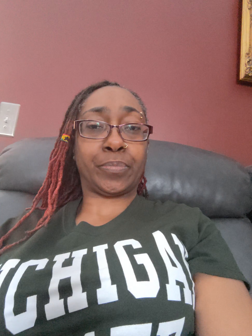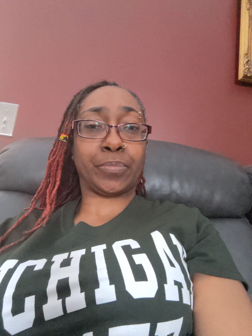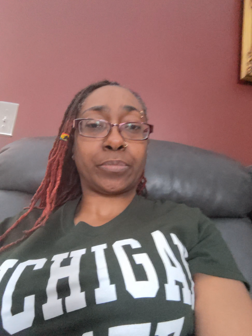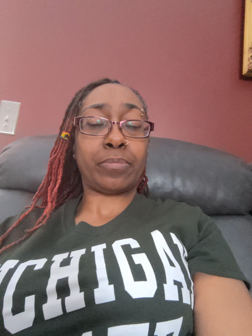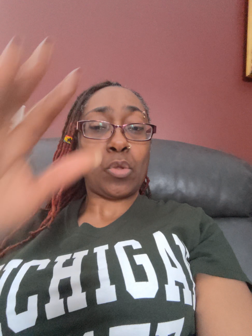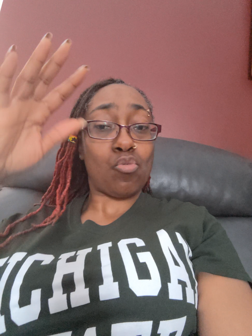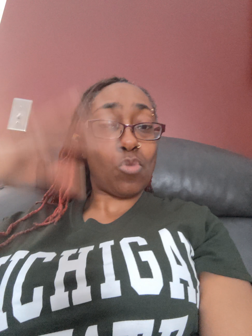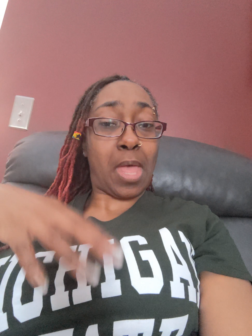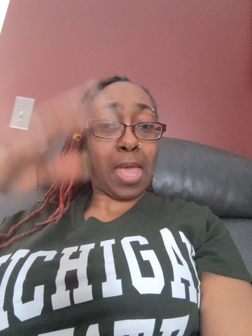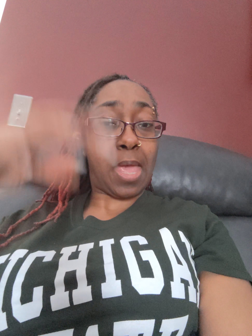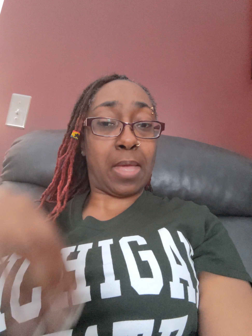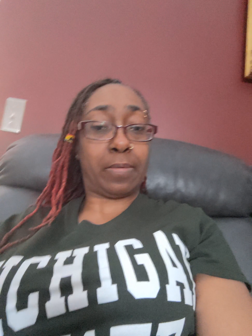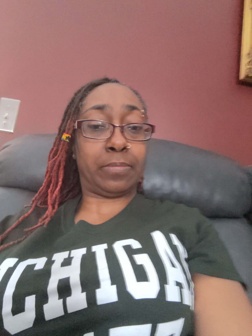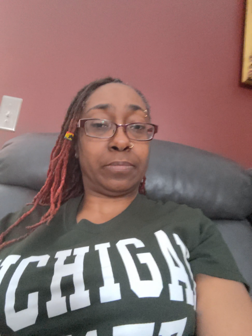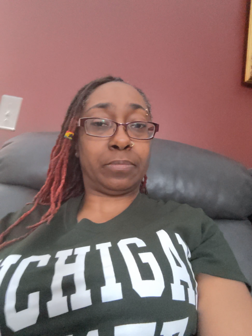rain